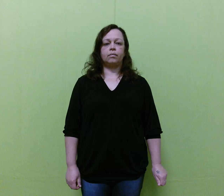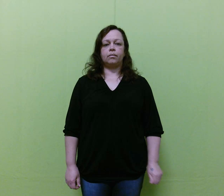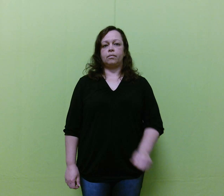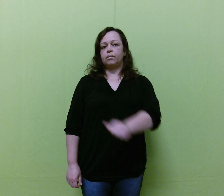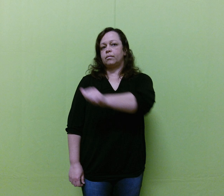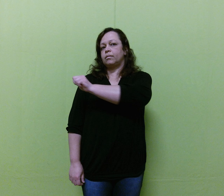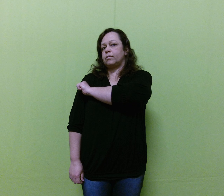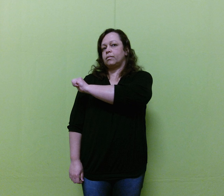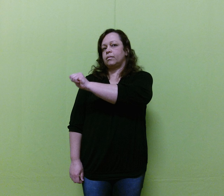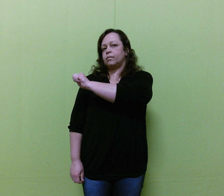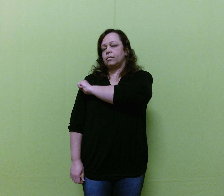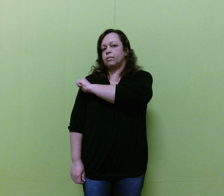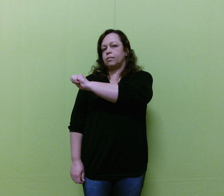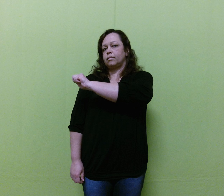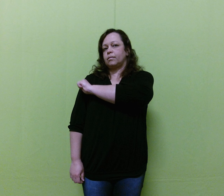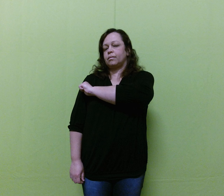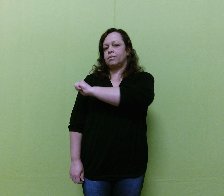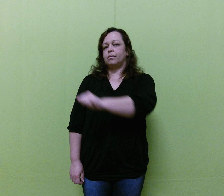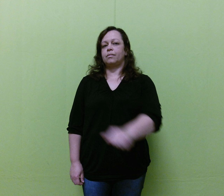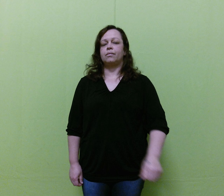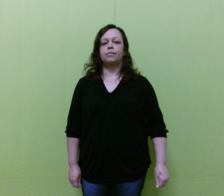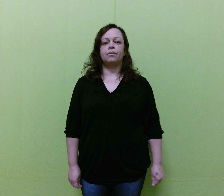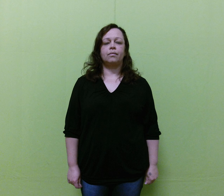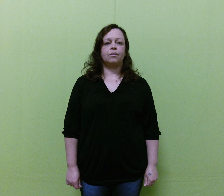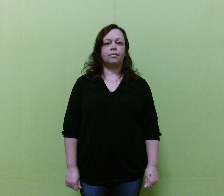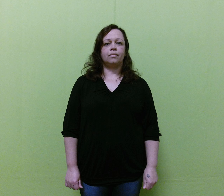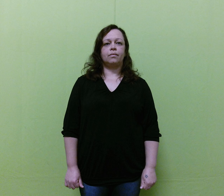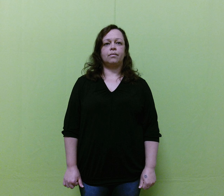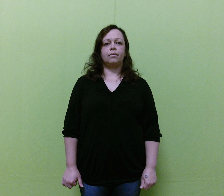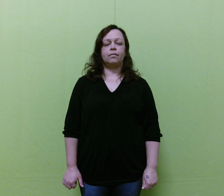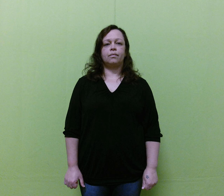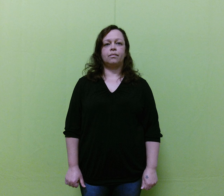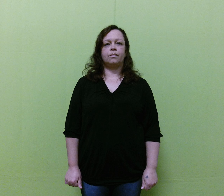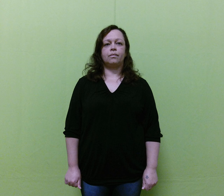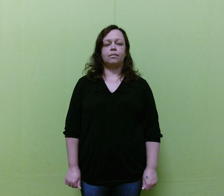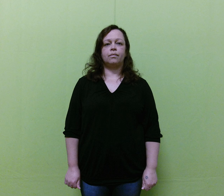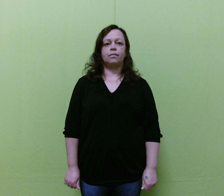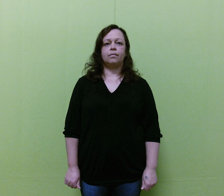aluno